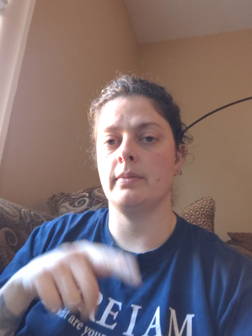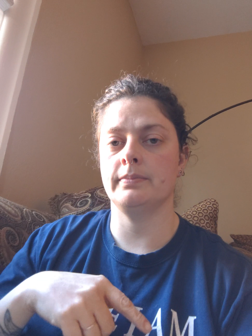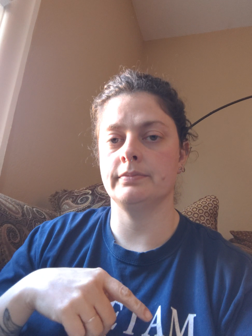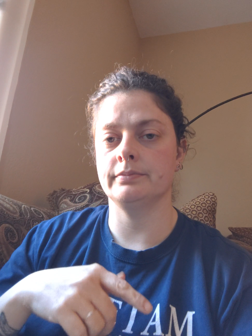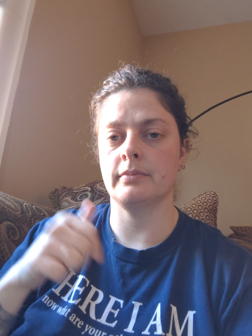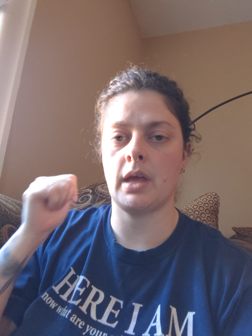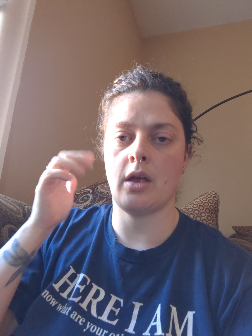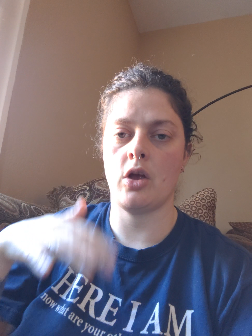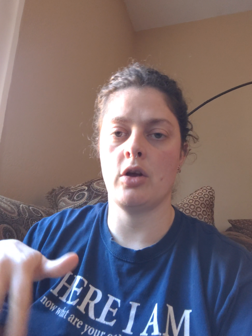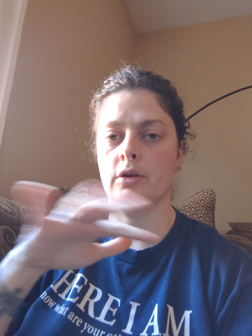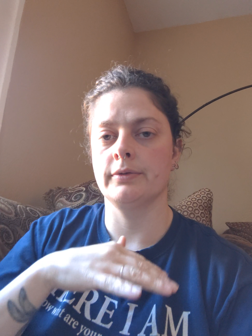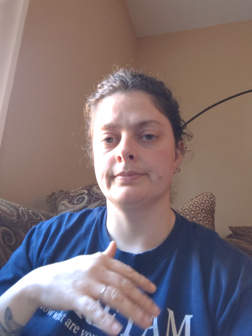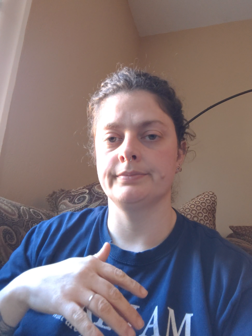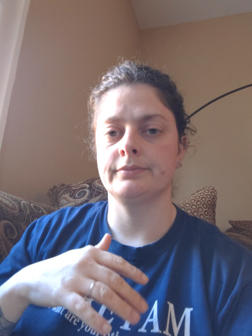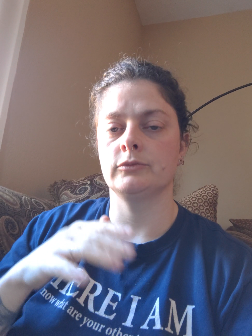backyard